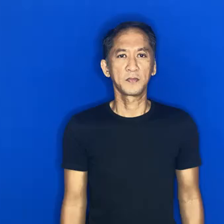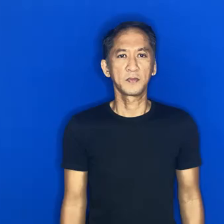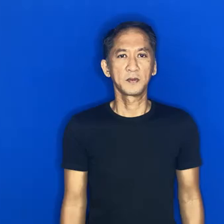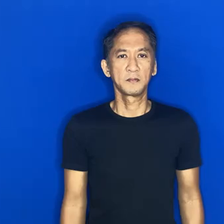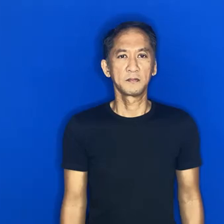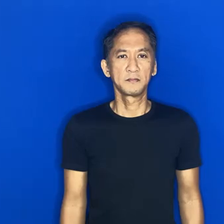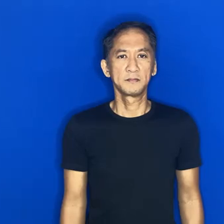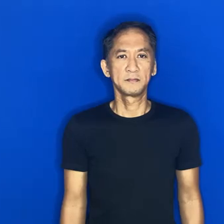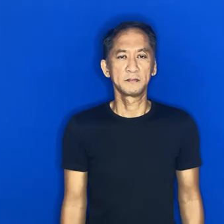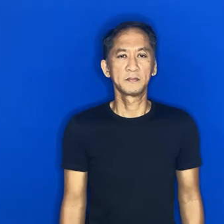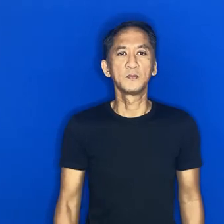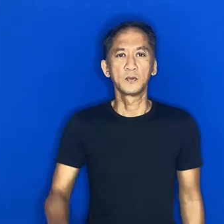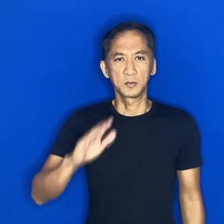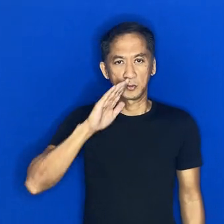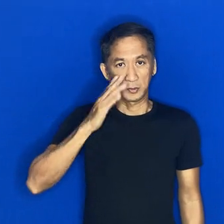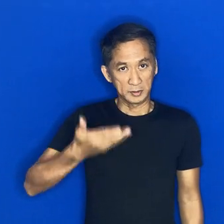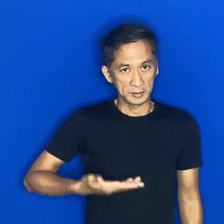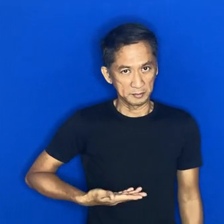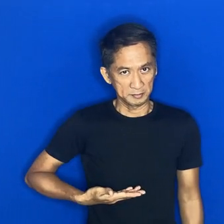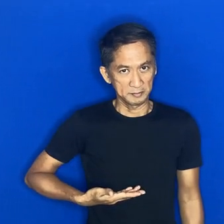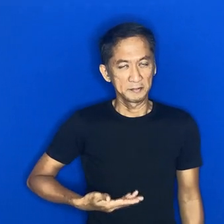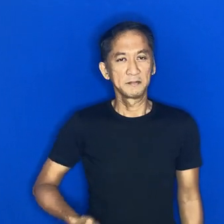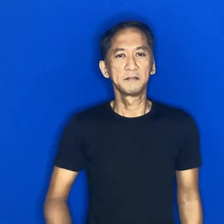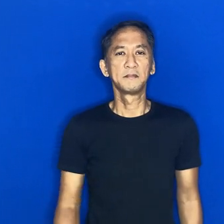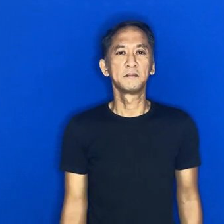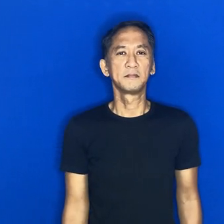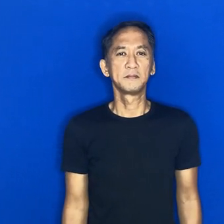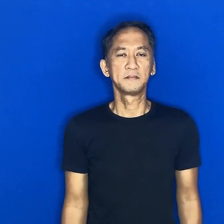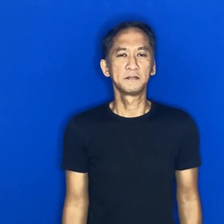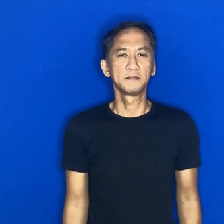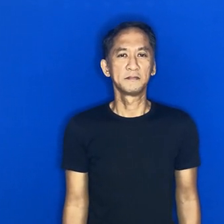youre welcome